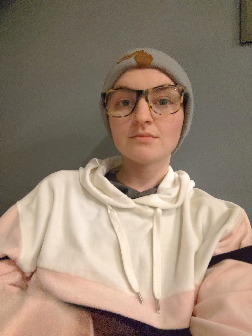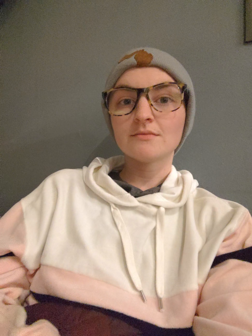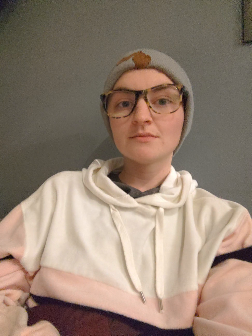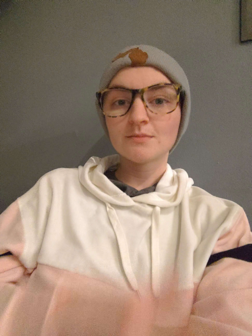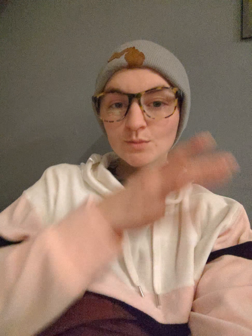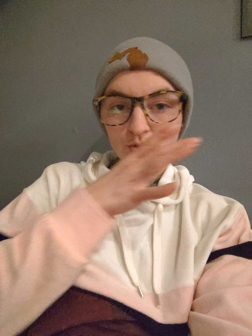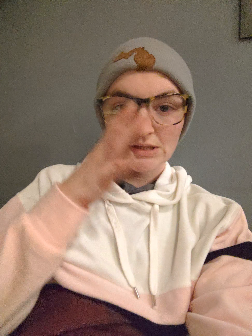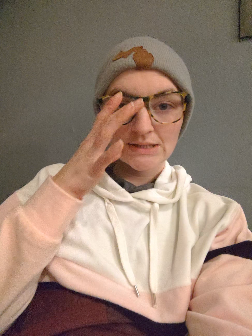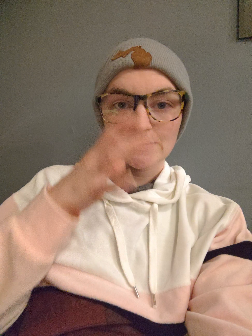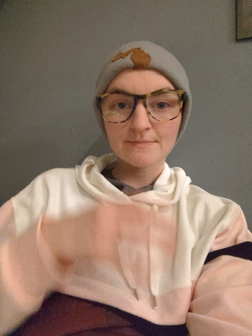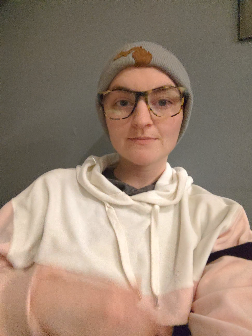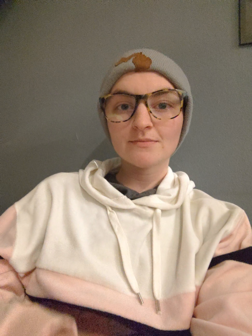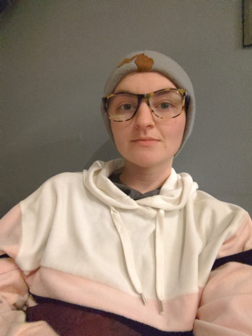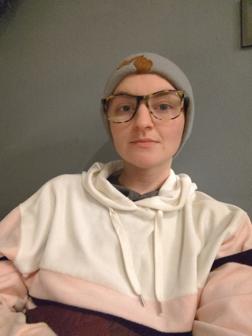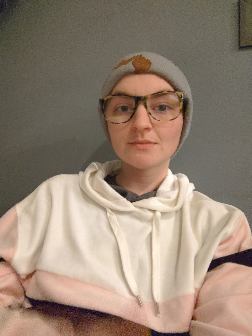farm